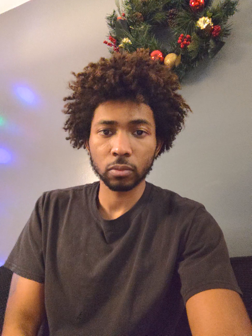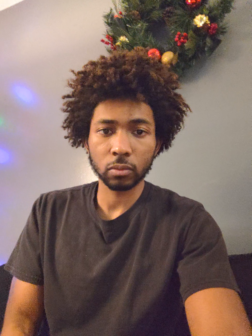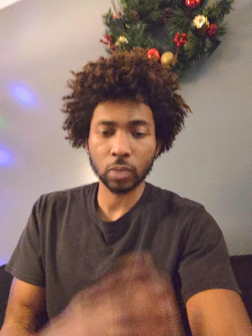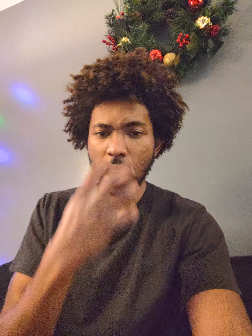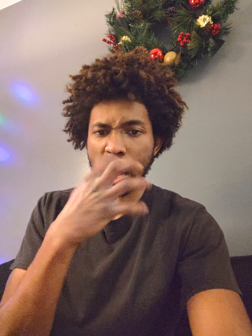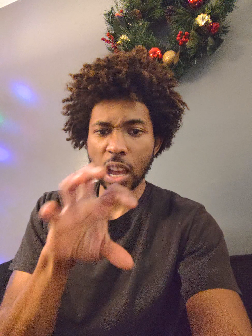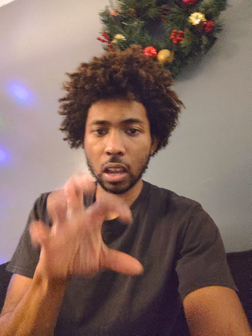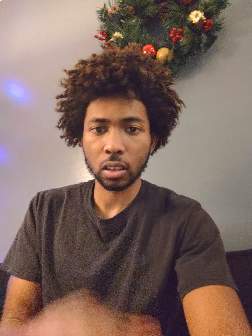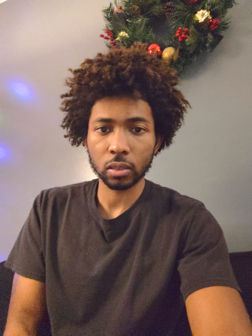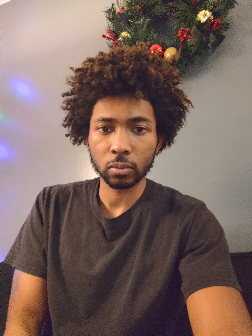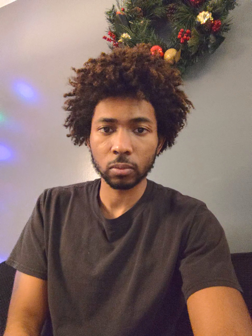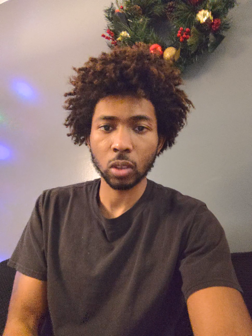hot